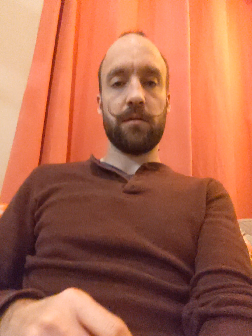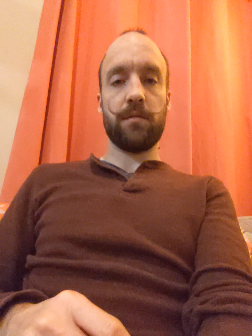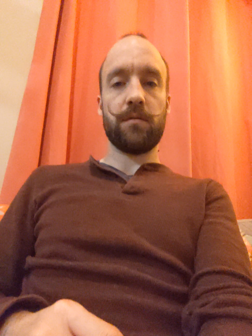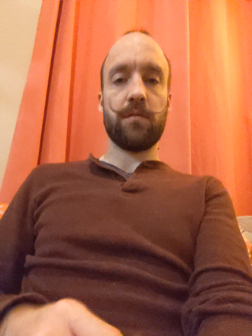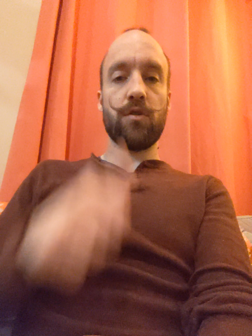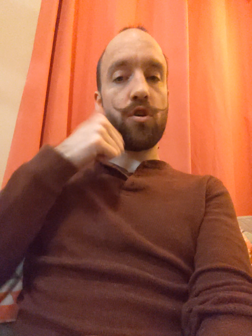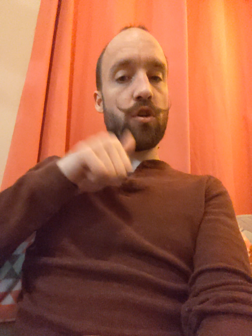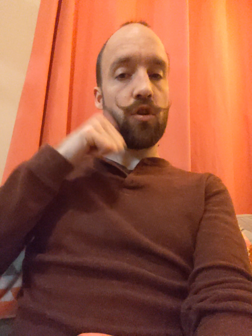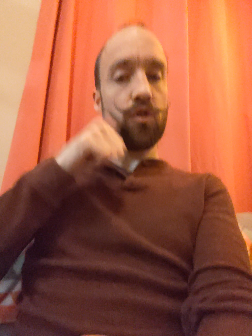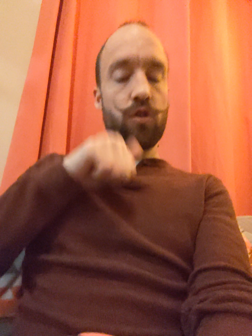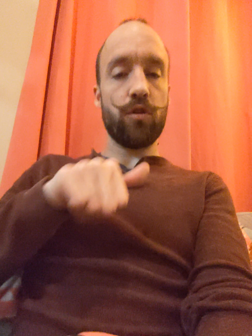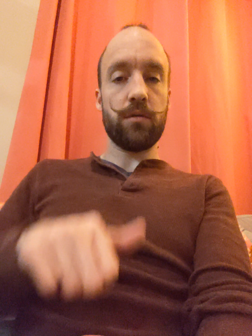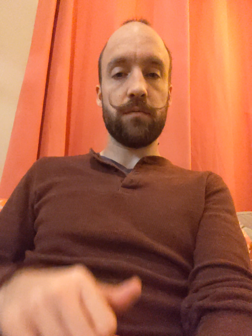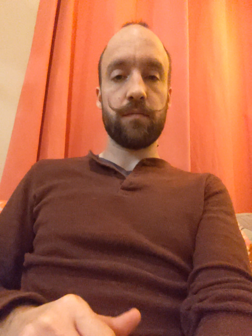girl